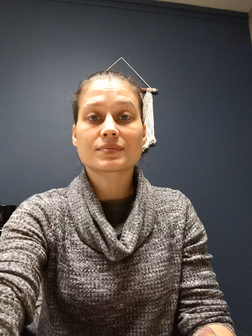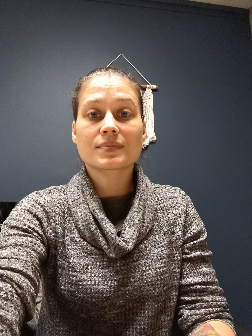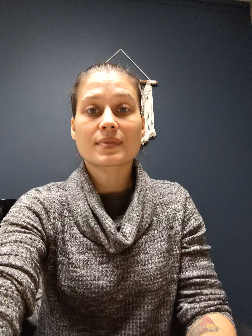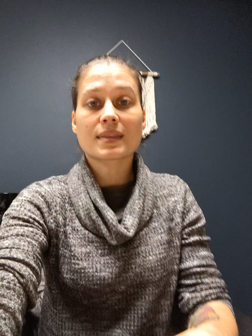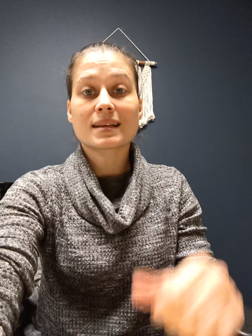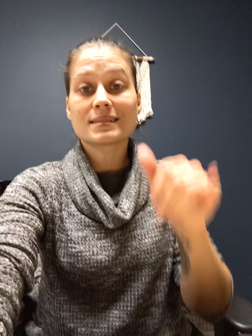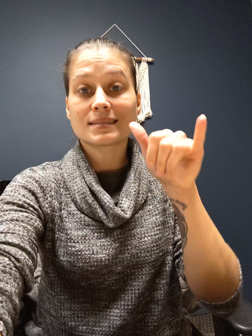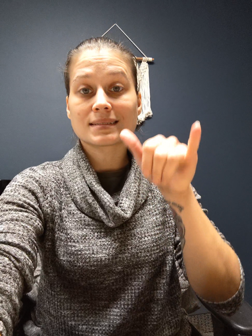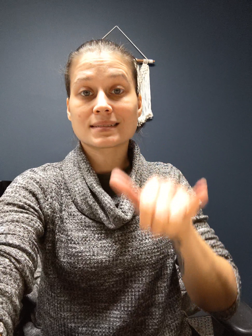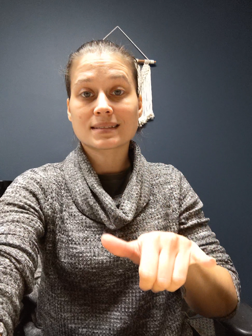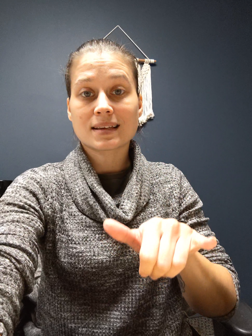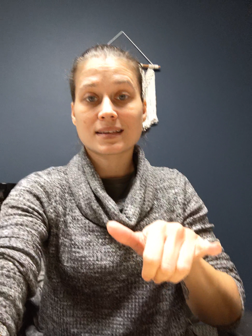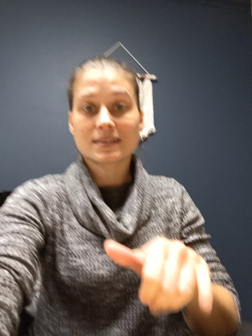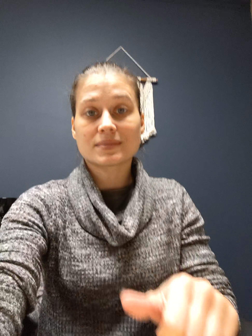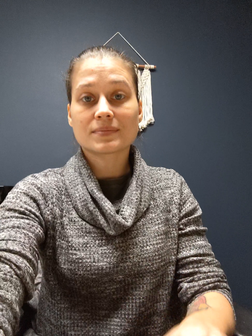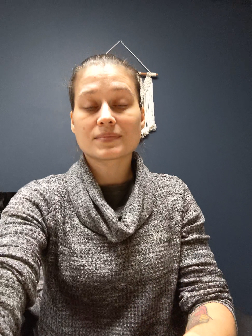stay